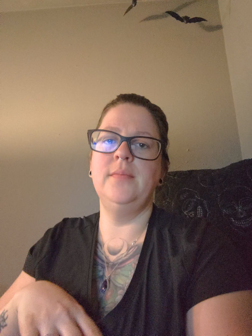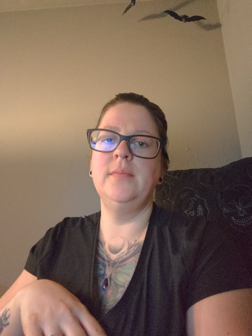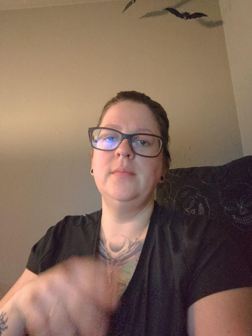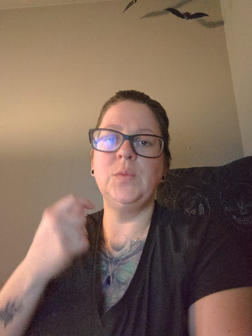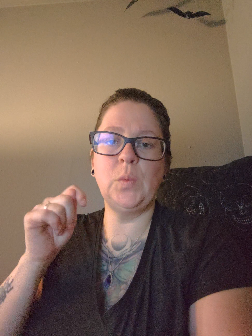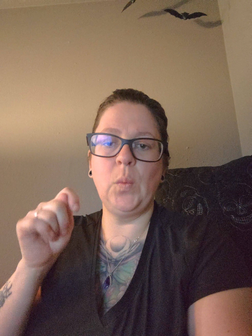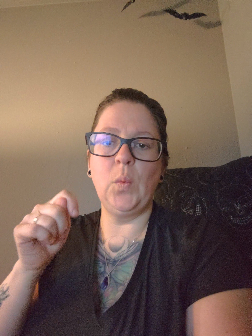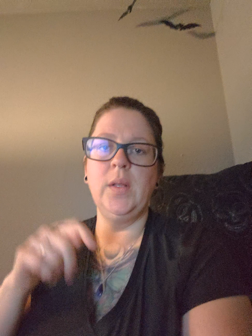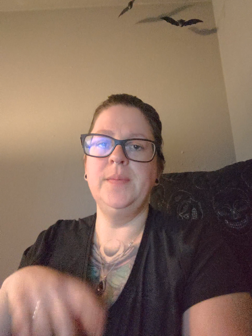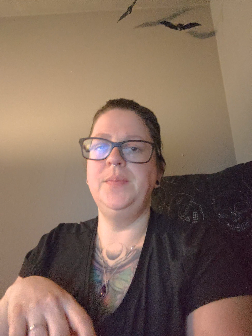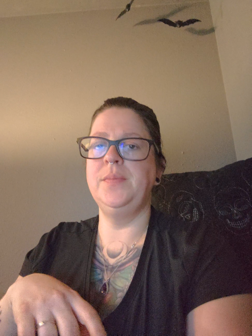toy